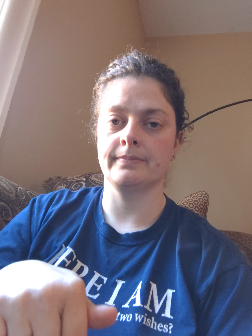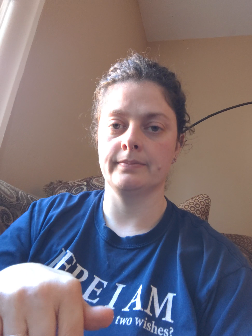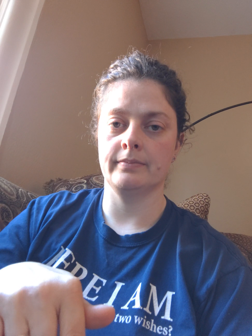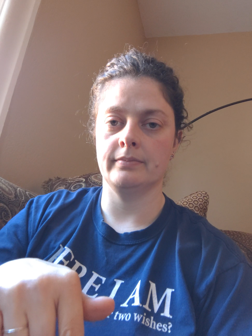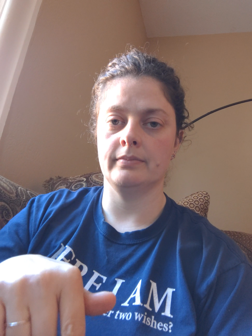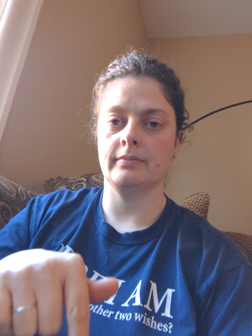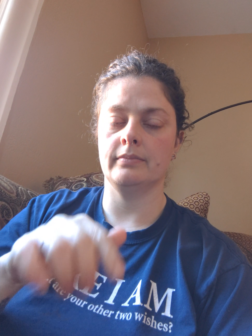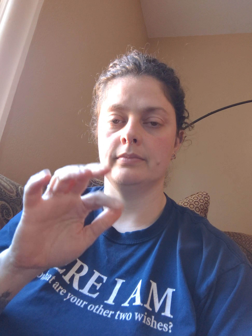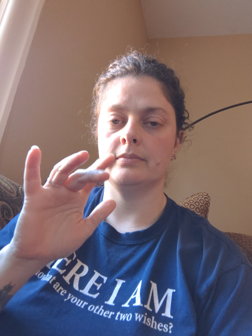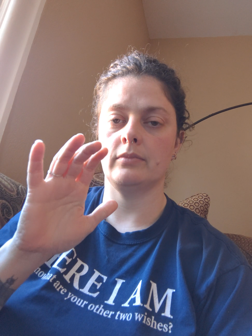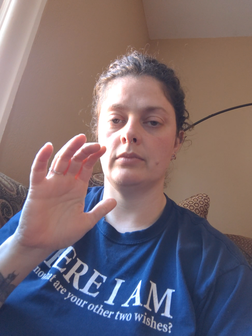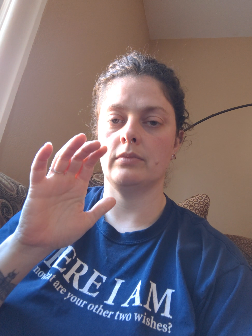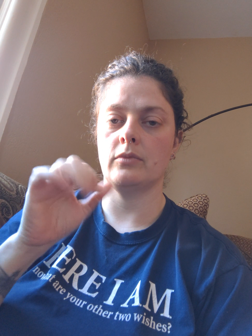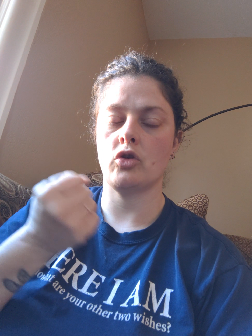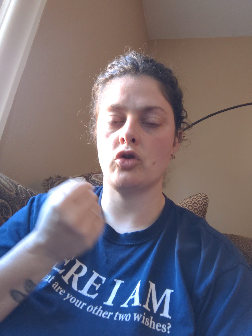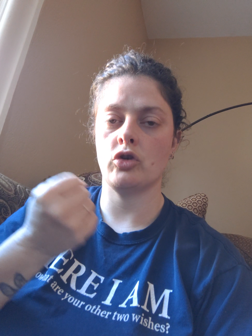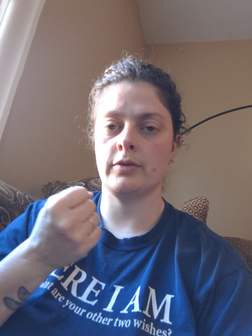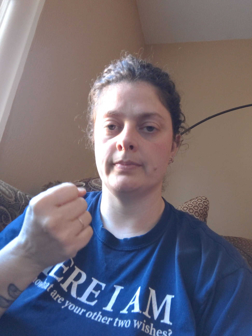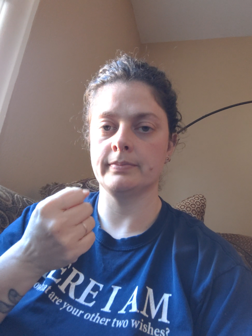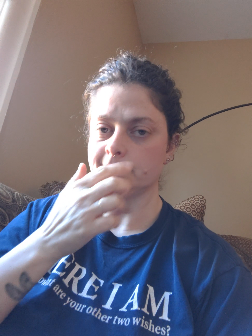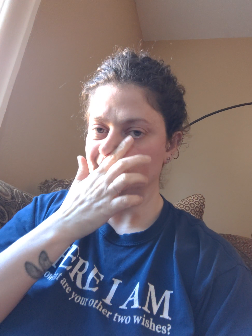car